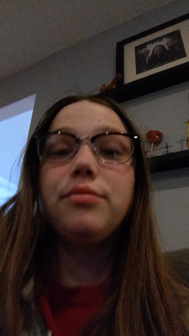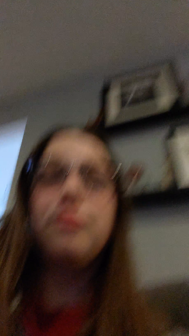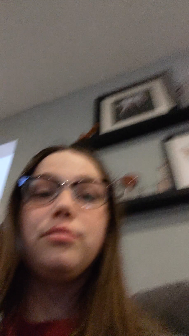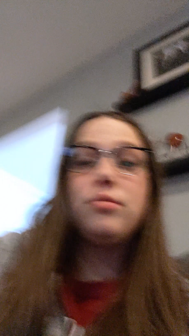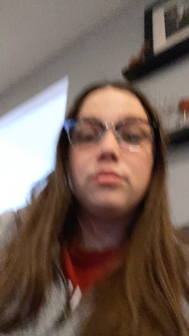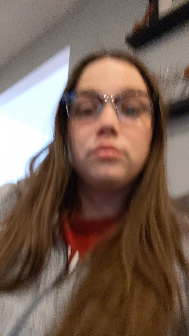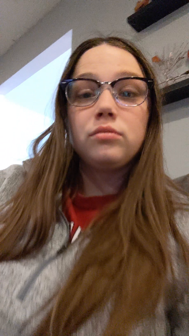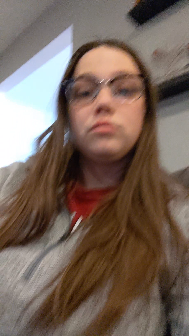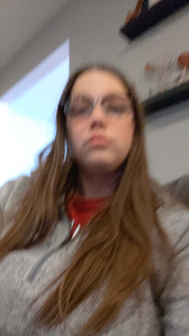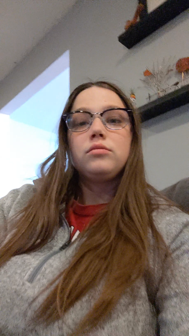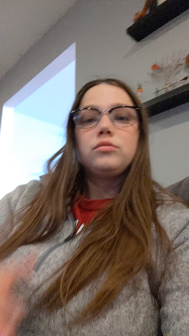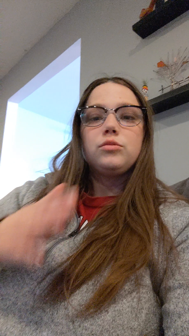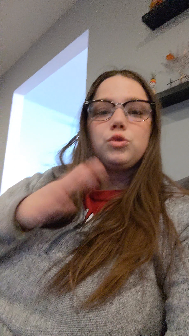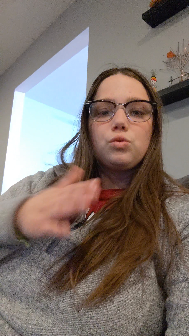cook